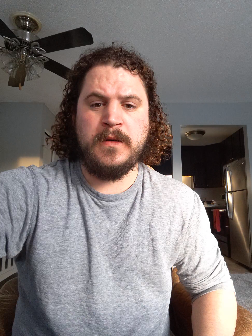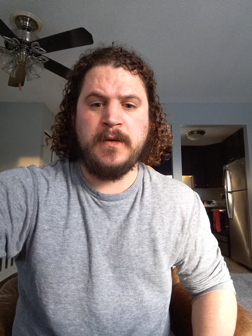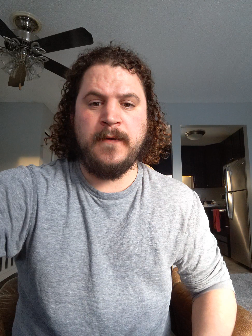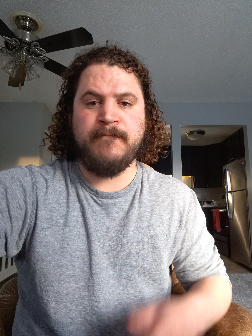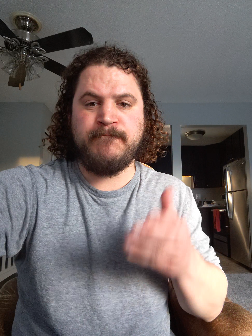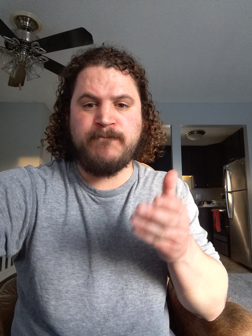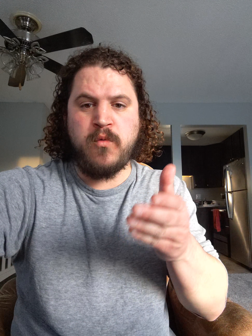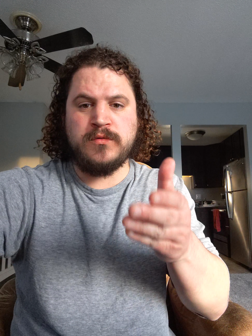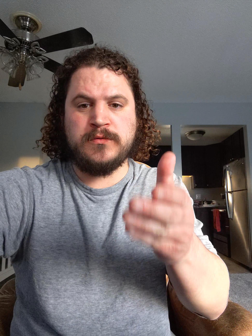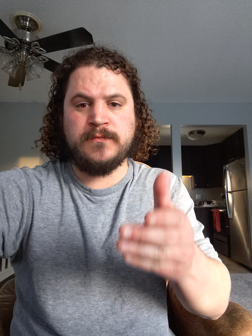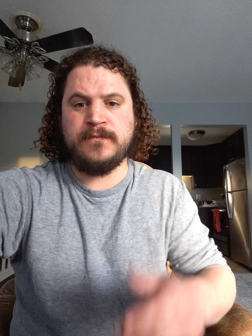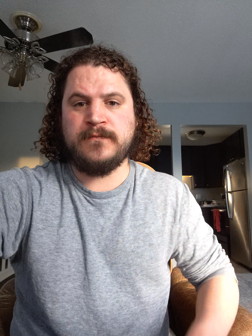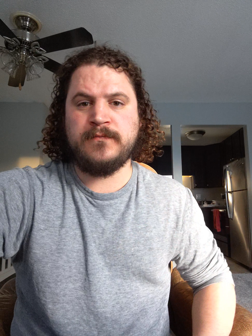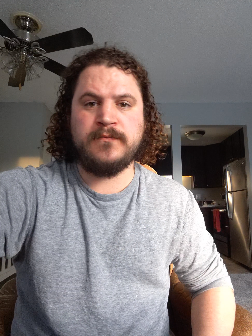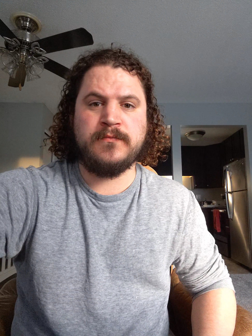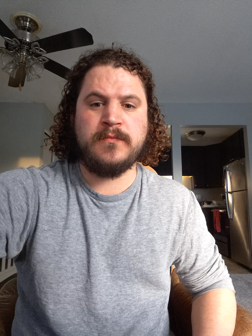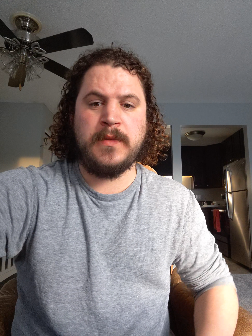boat